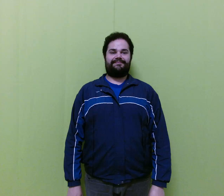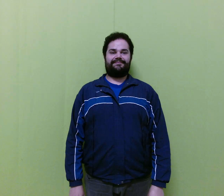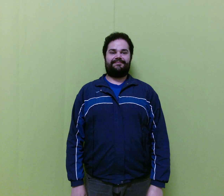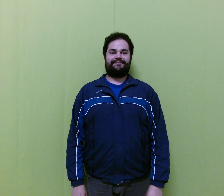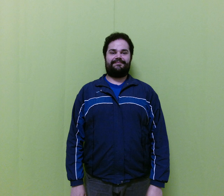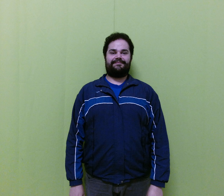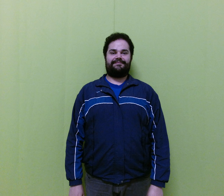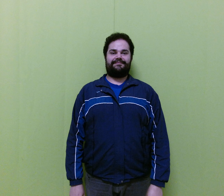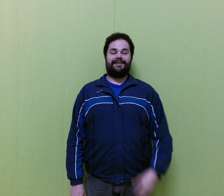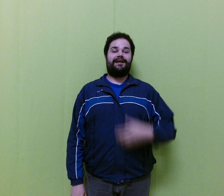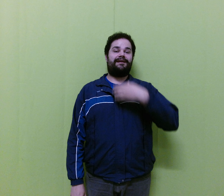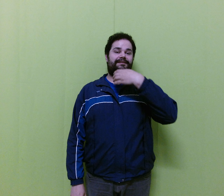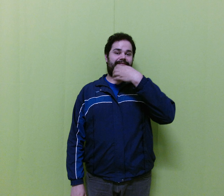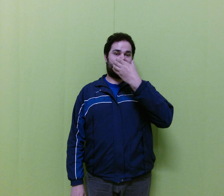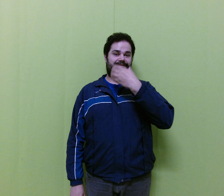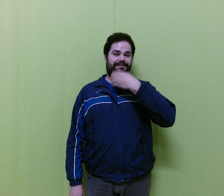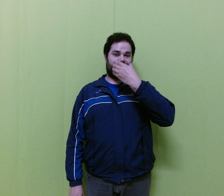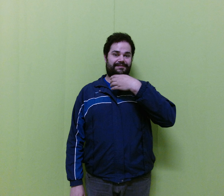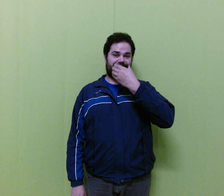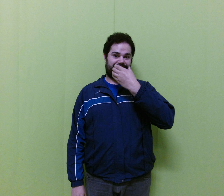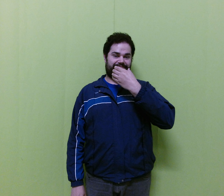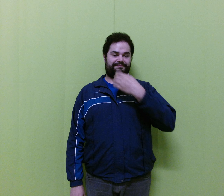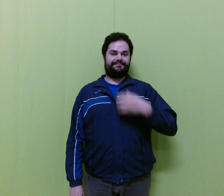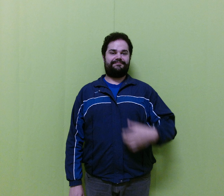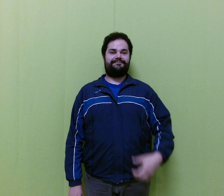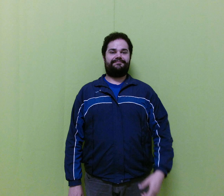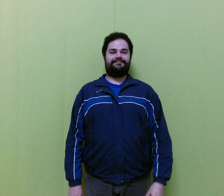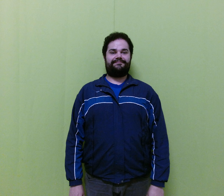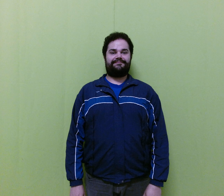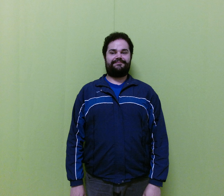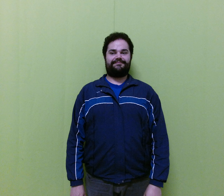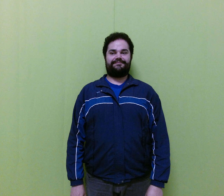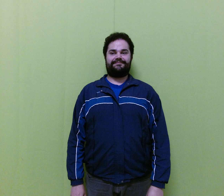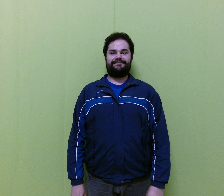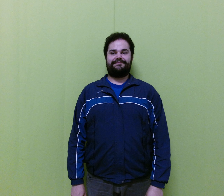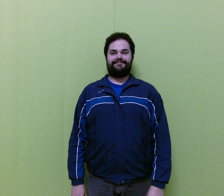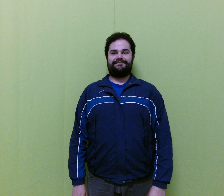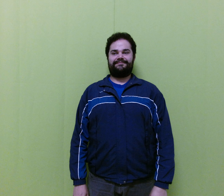maçã